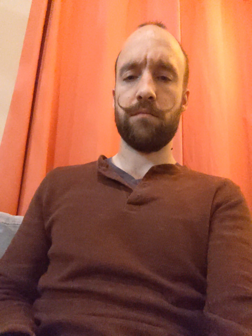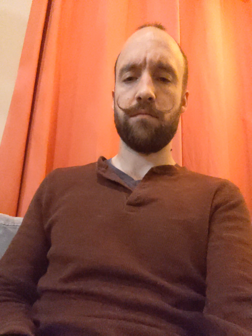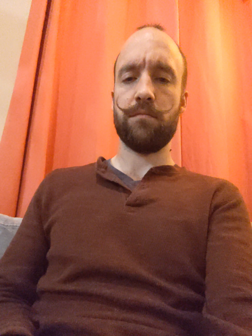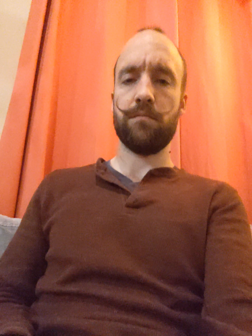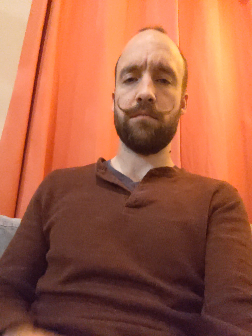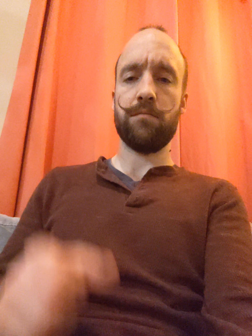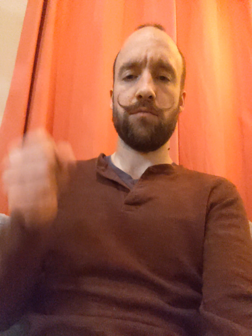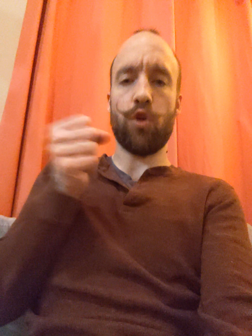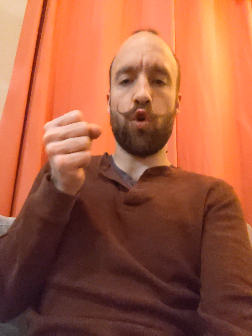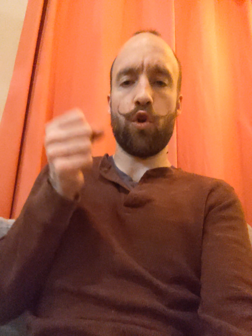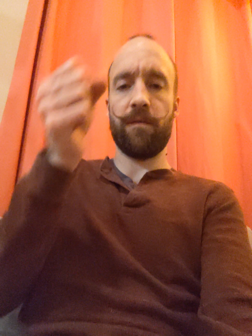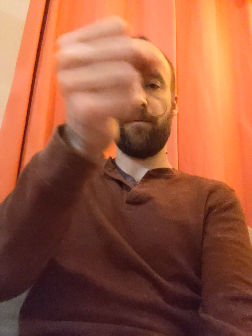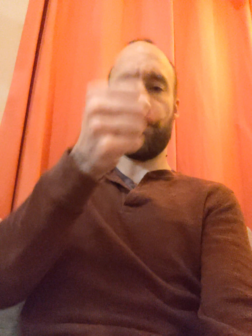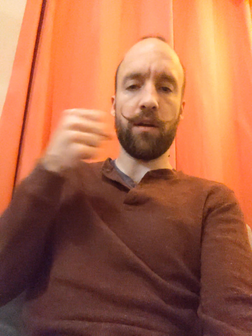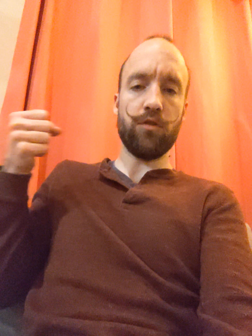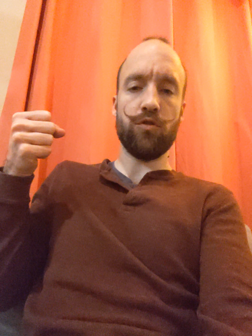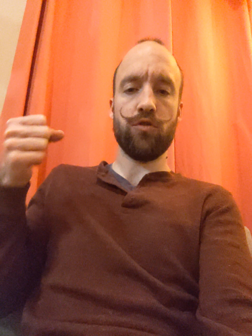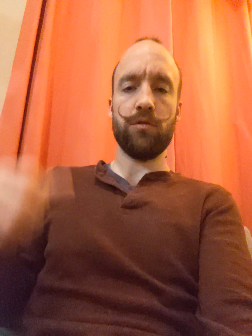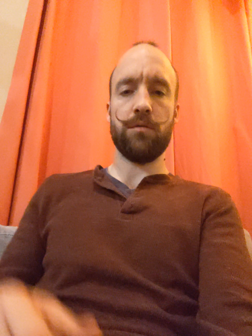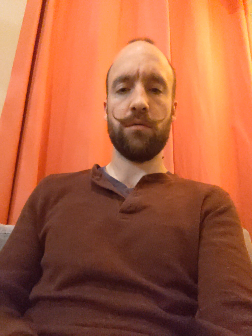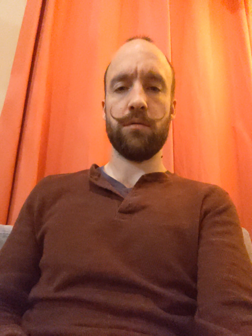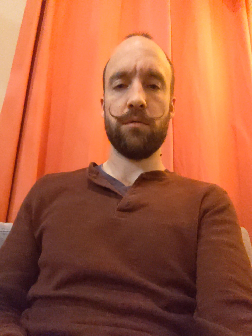refrigerator